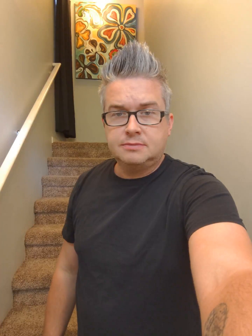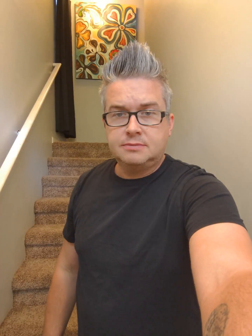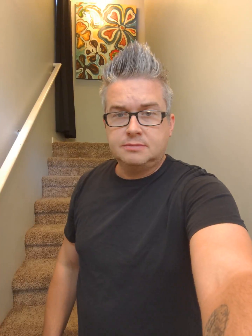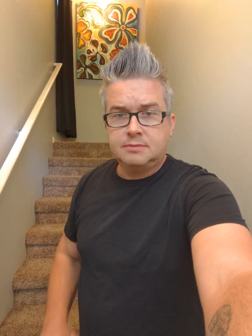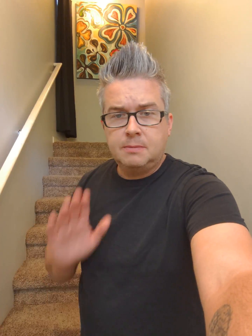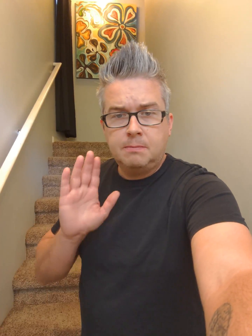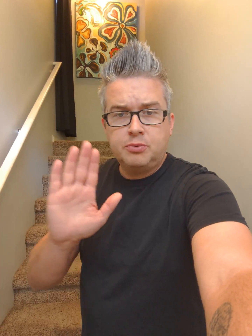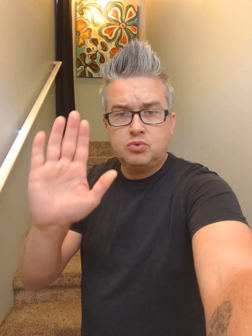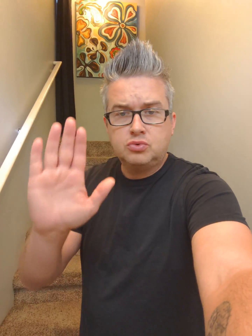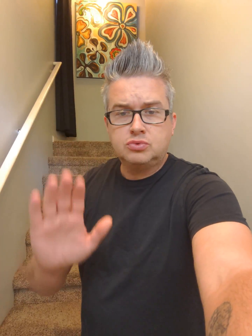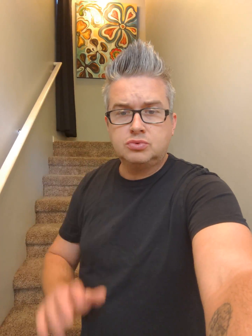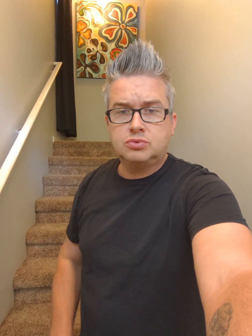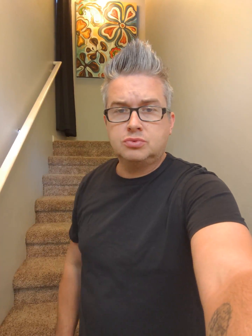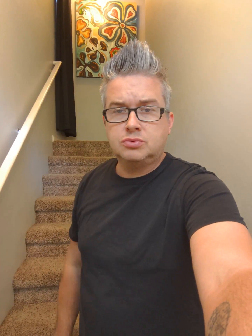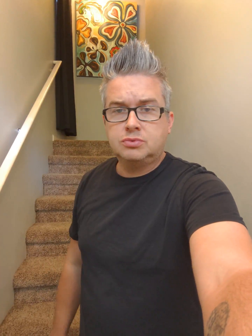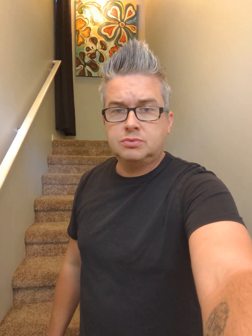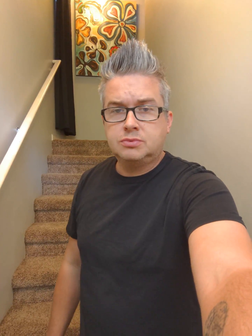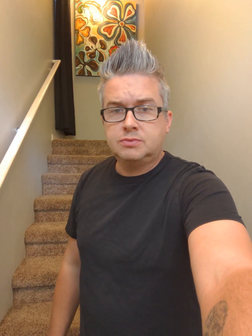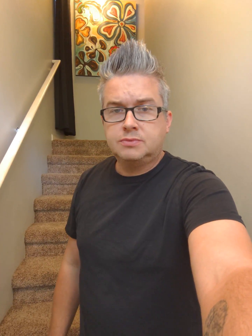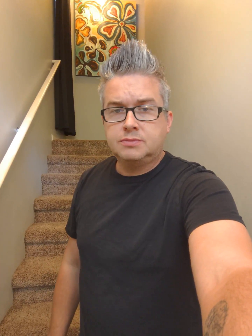push